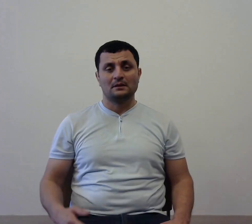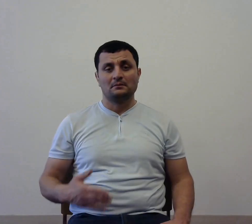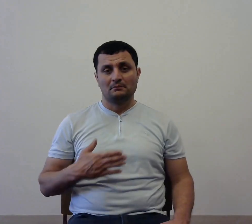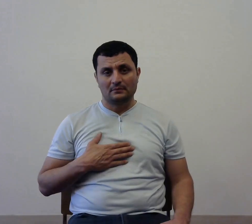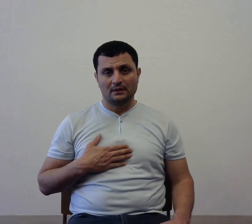mən